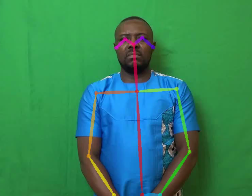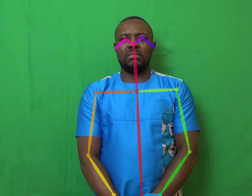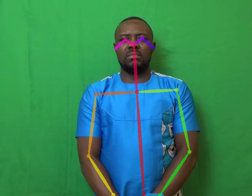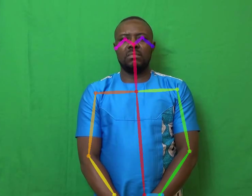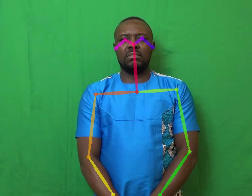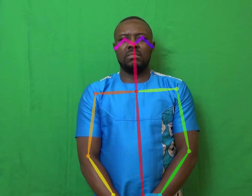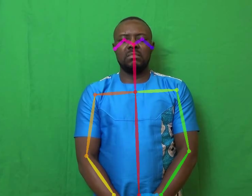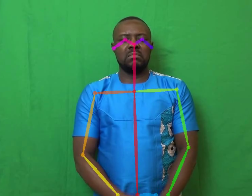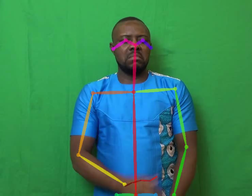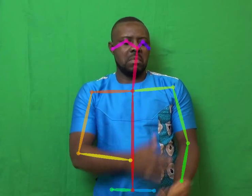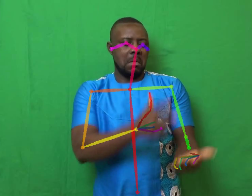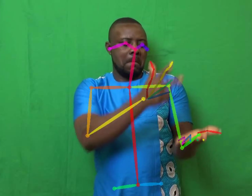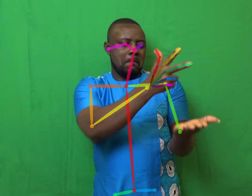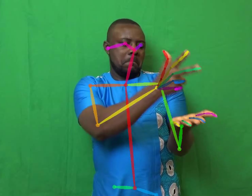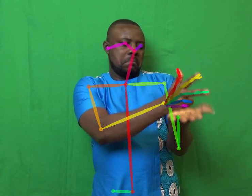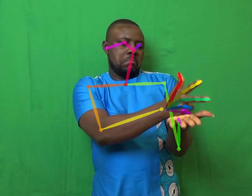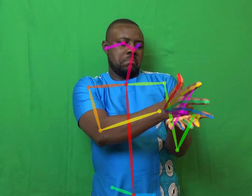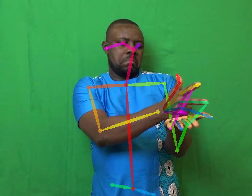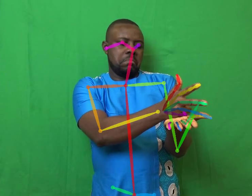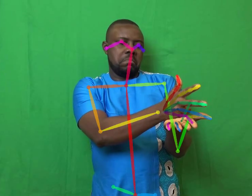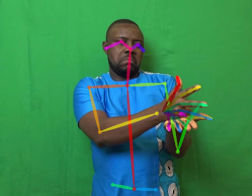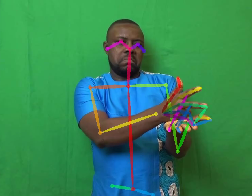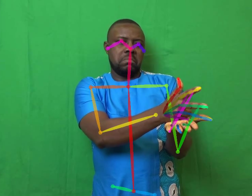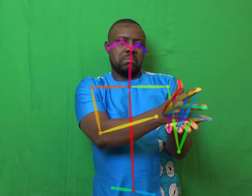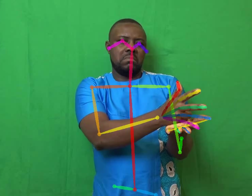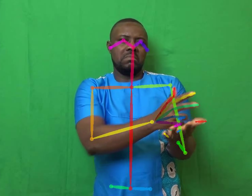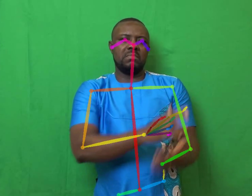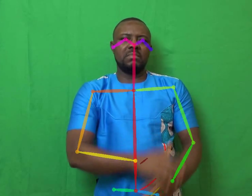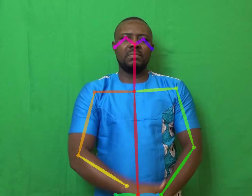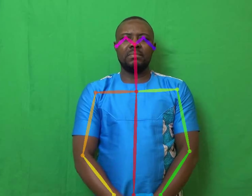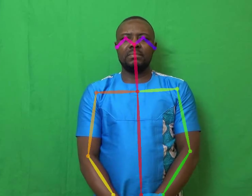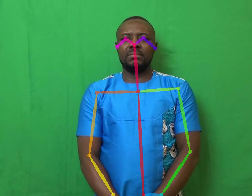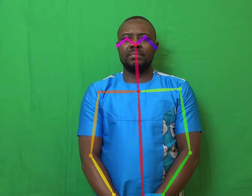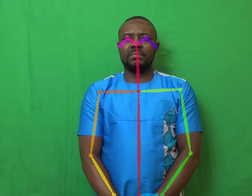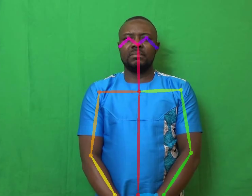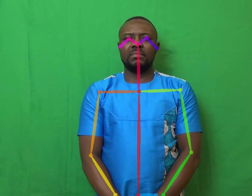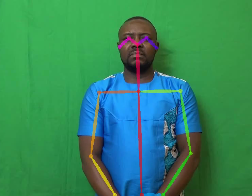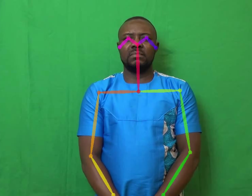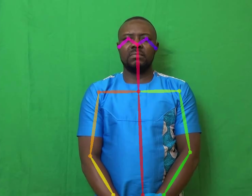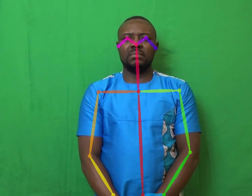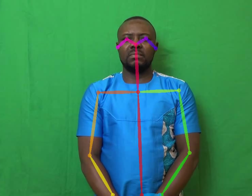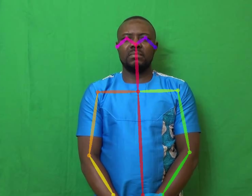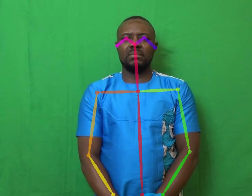park car